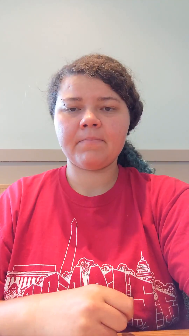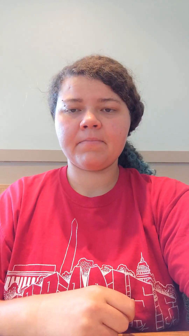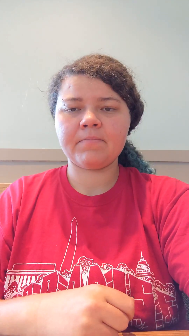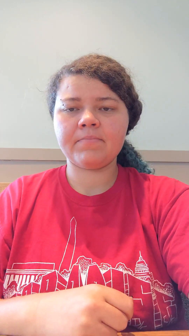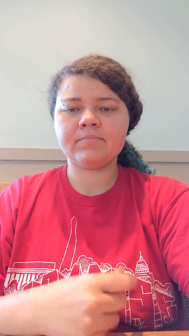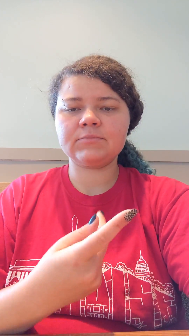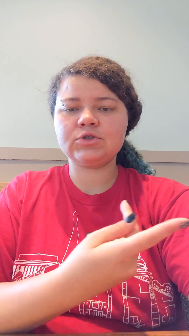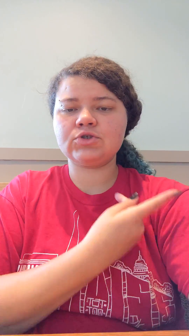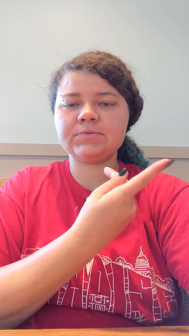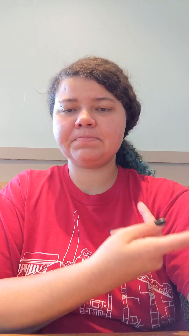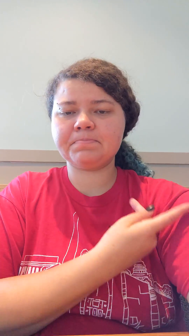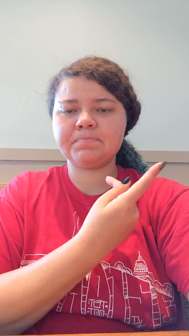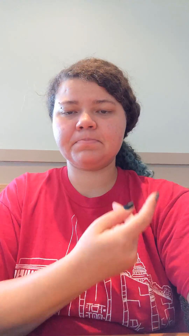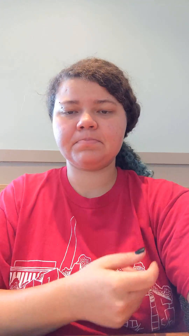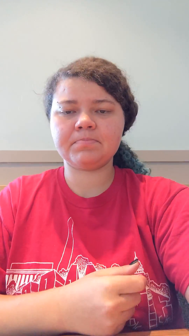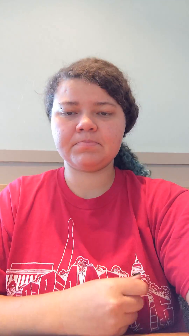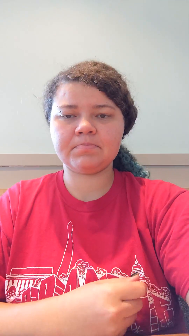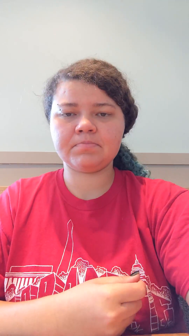sheep